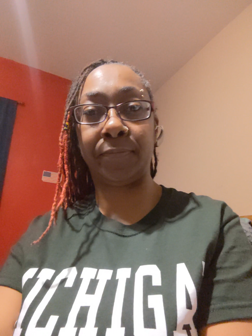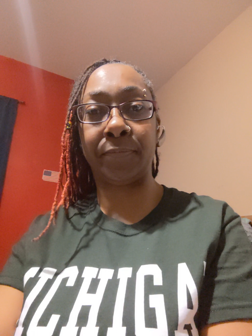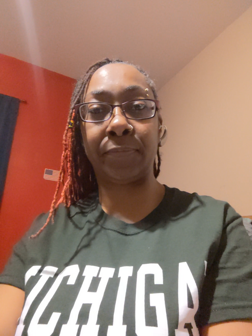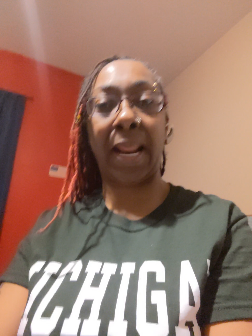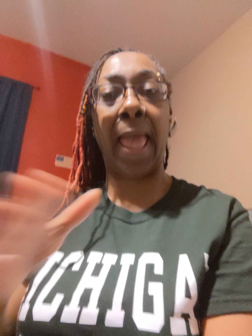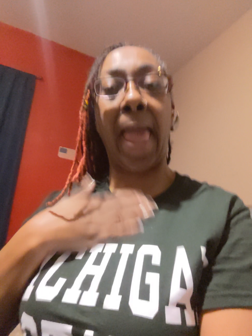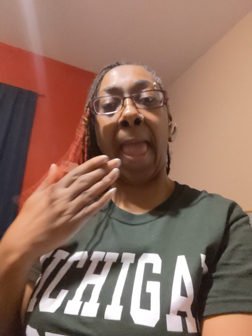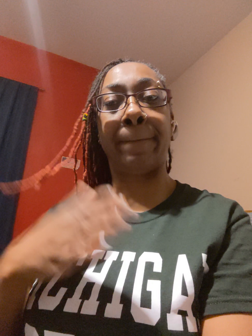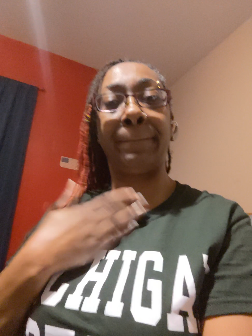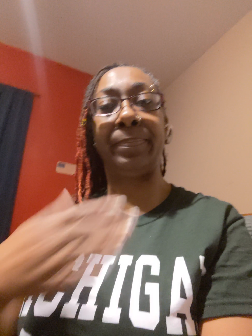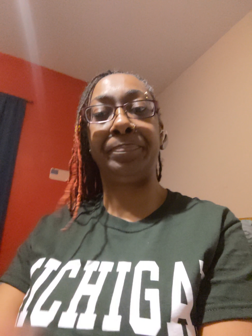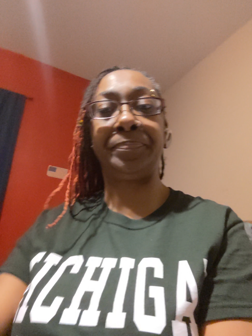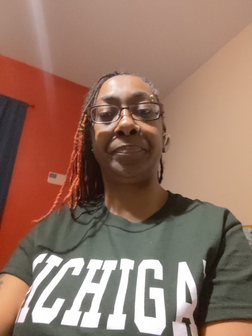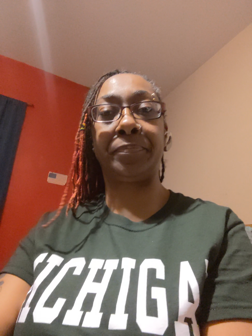happy